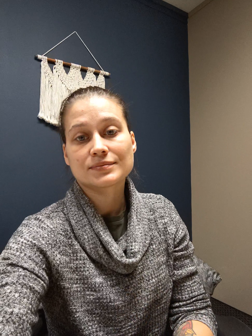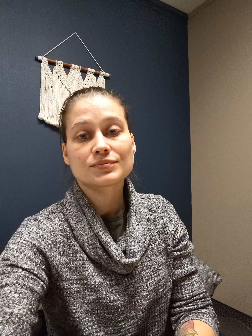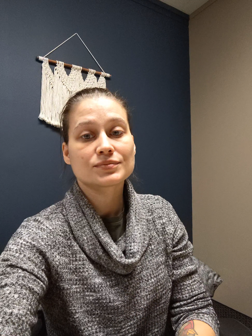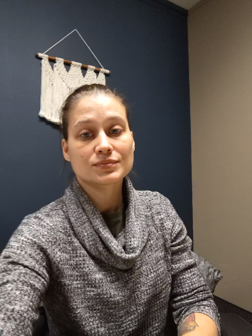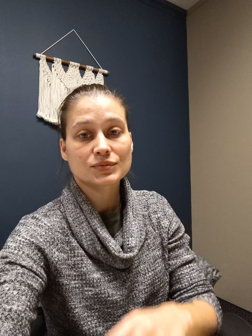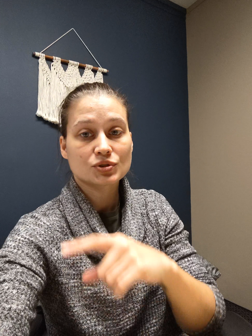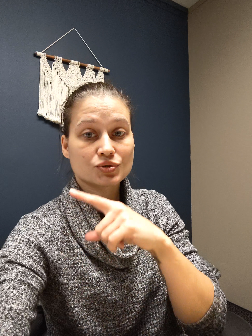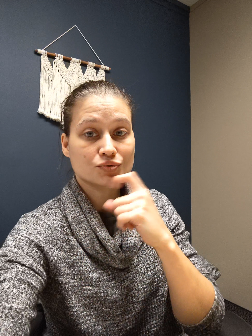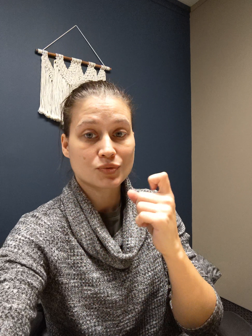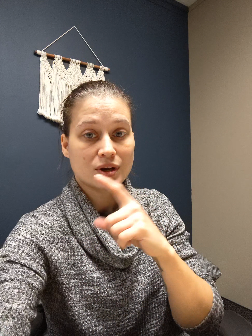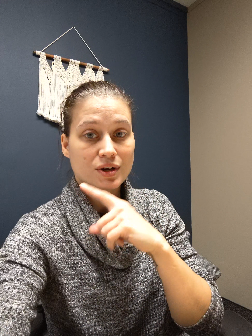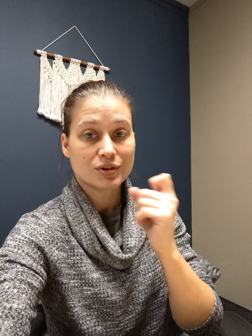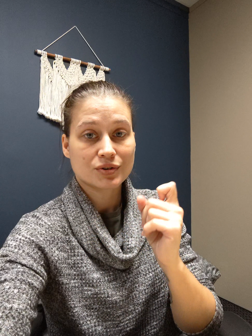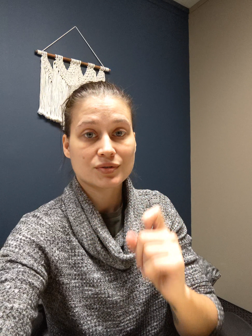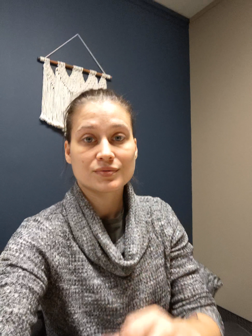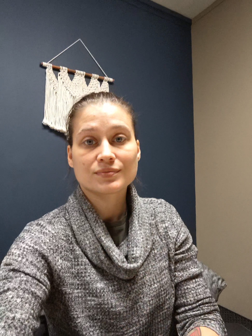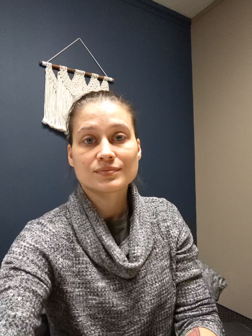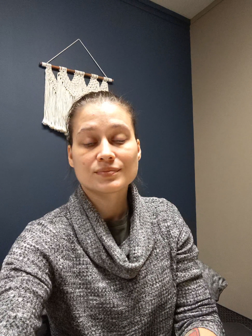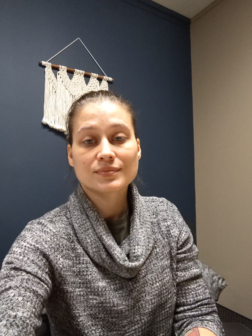dryer